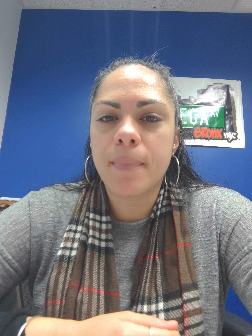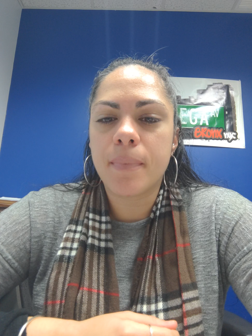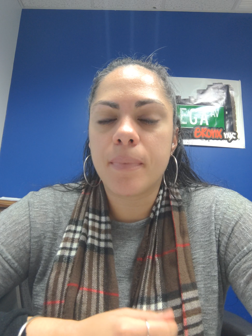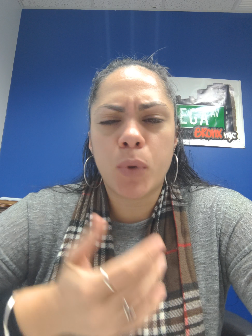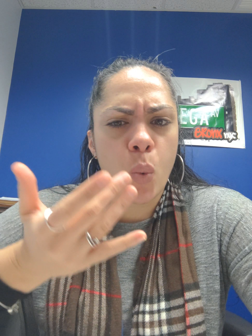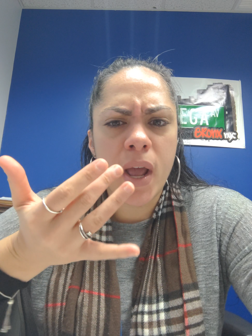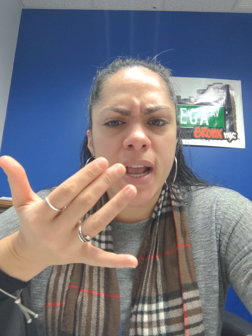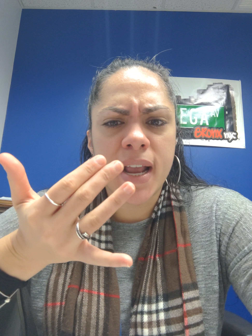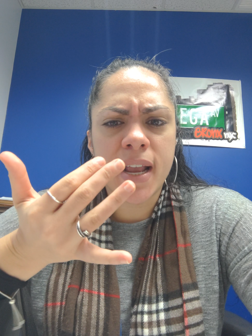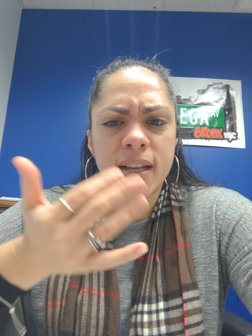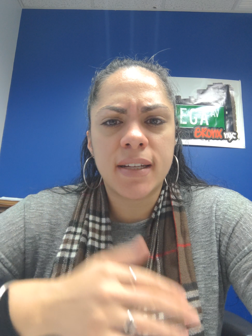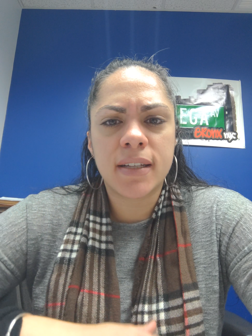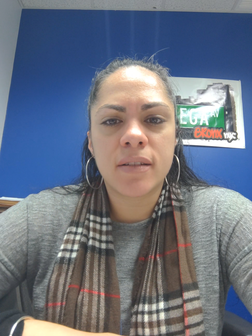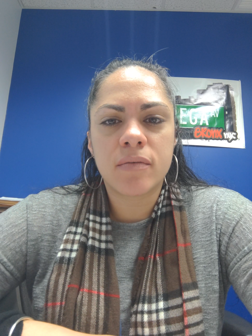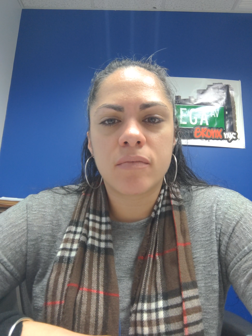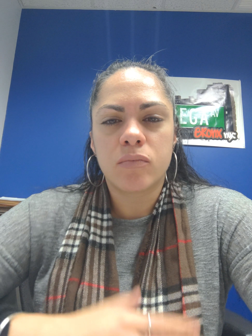wait